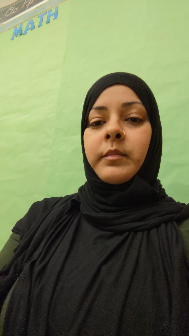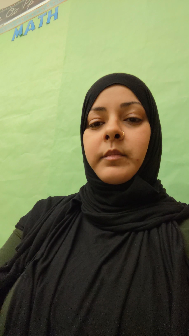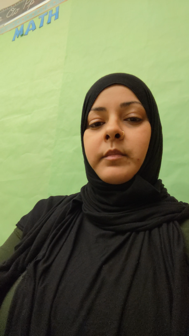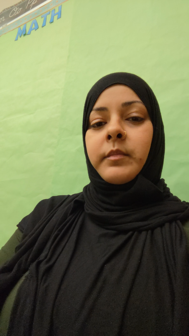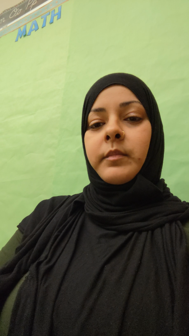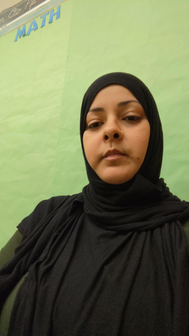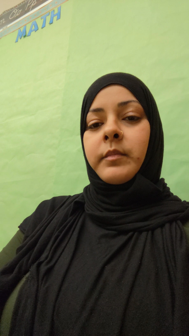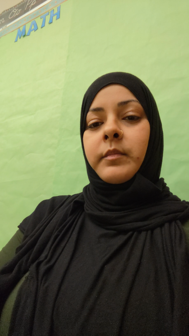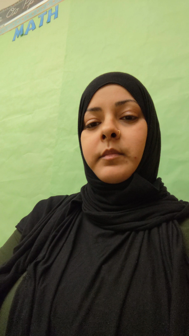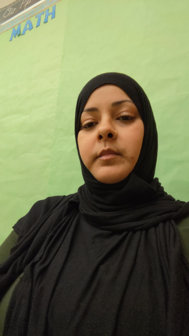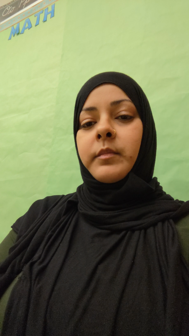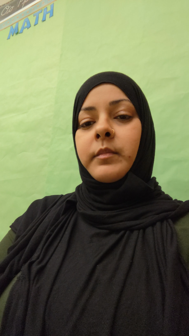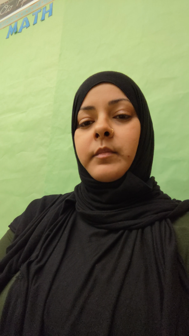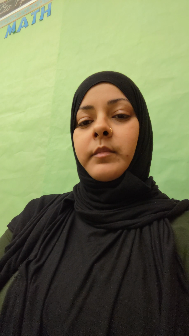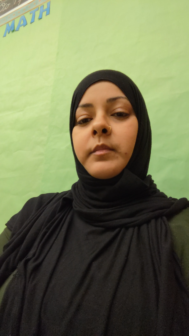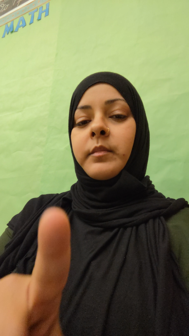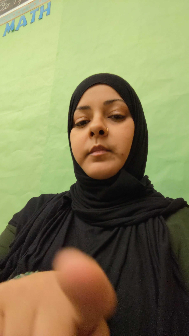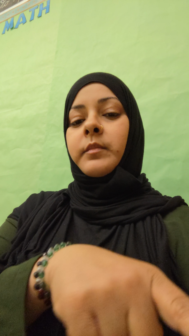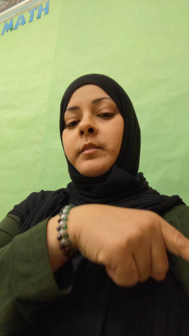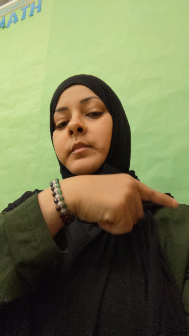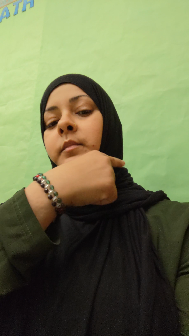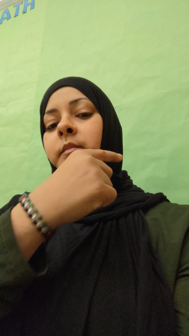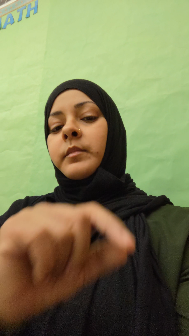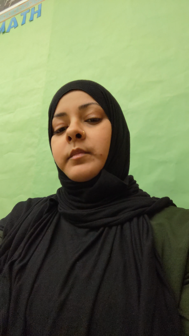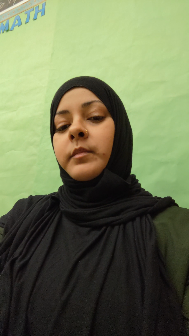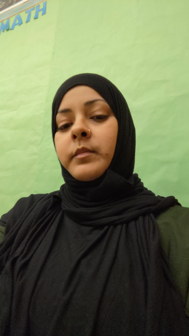long